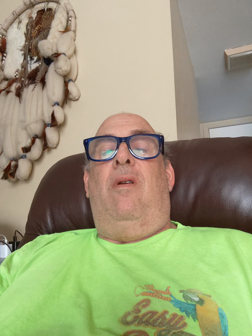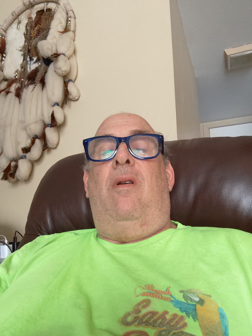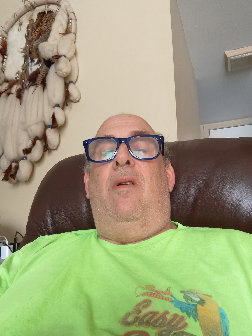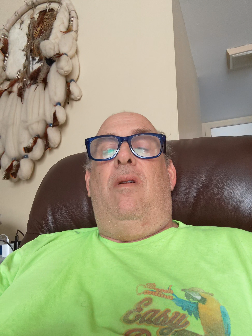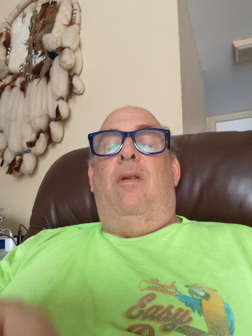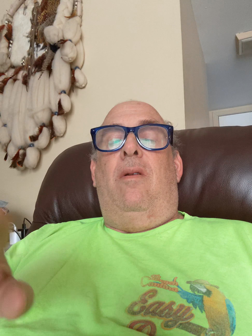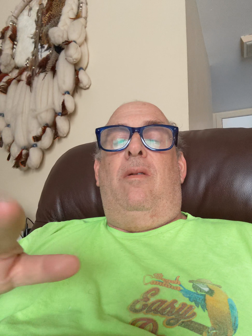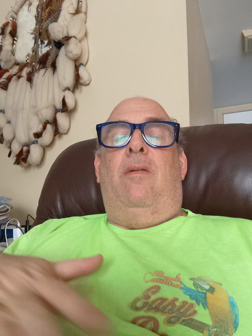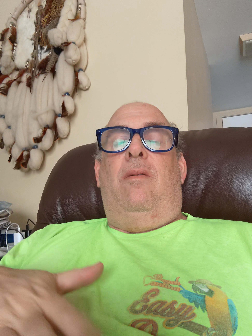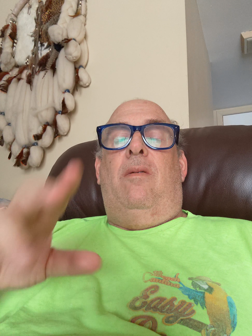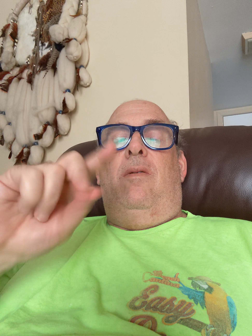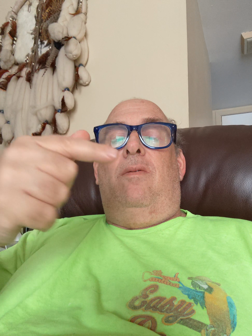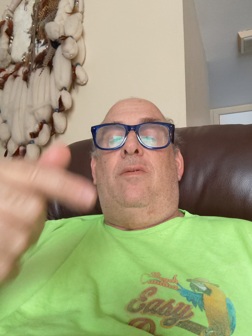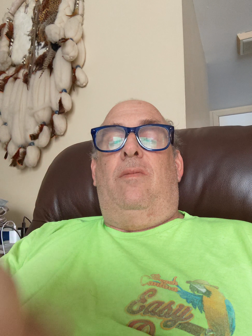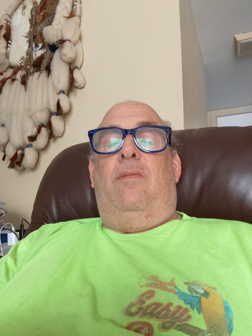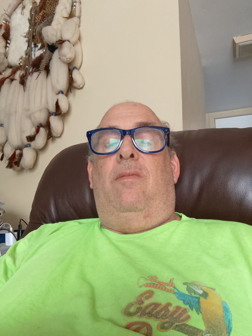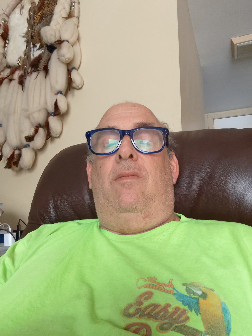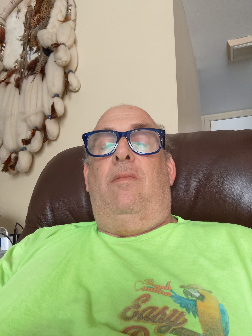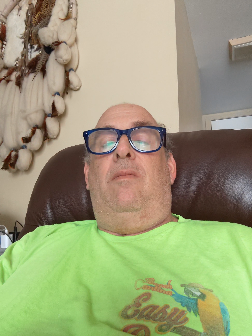dog